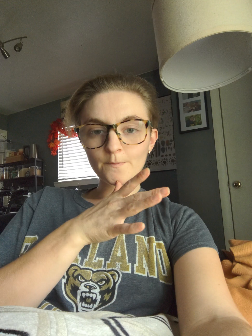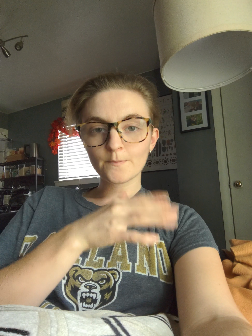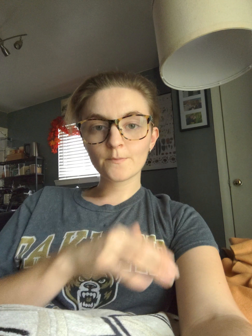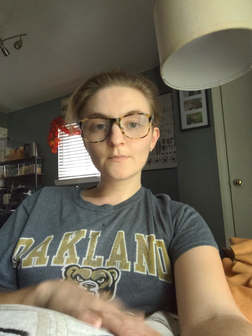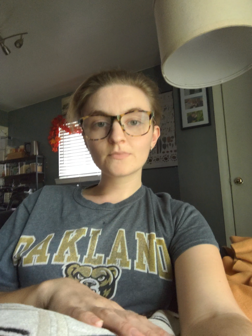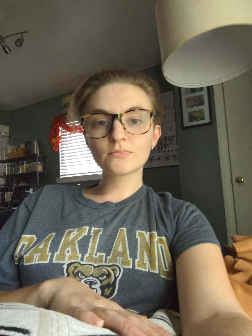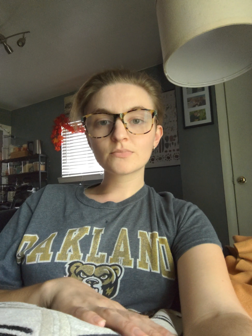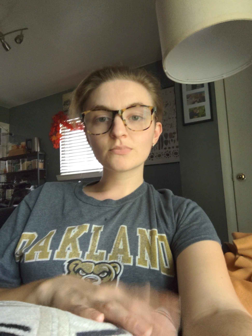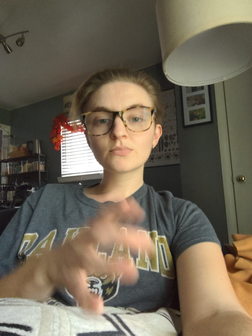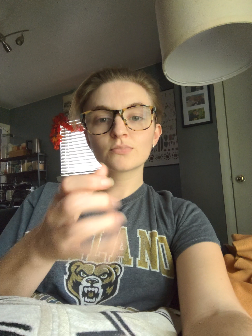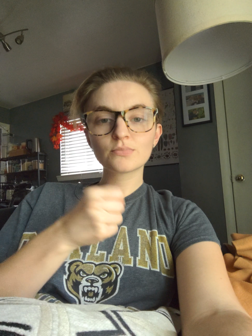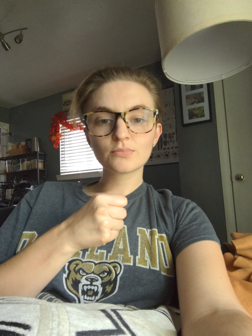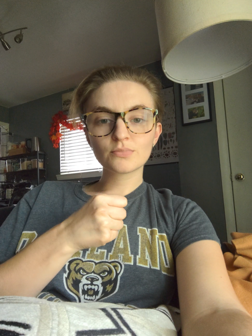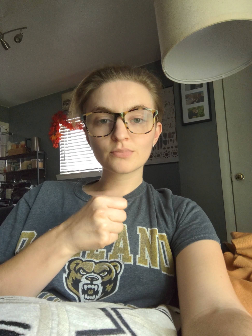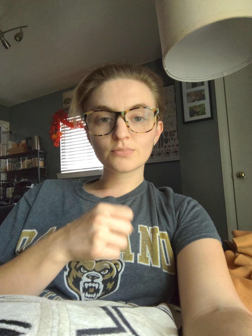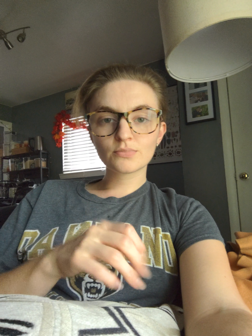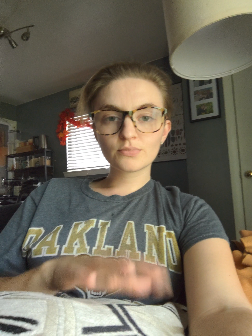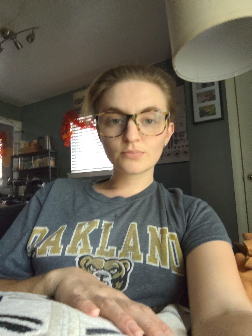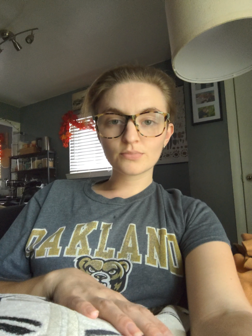get